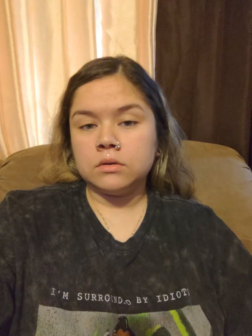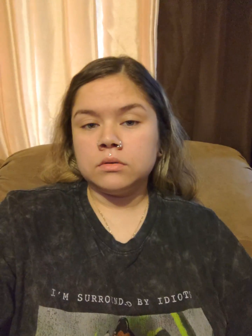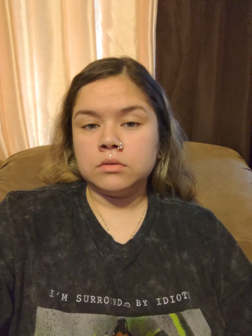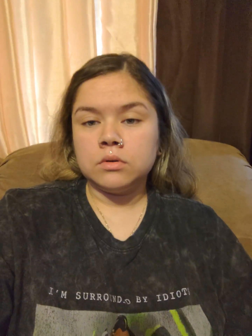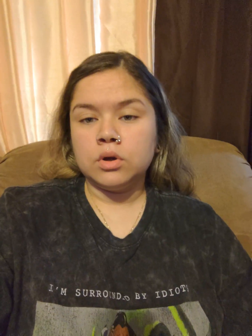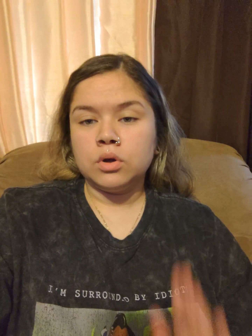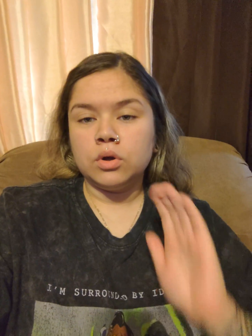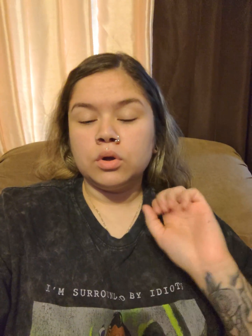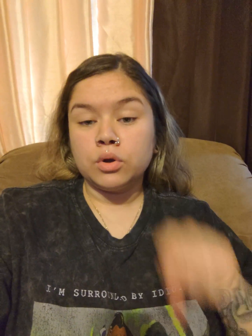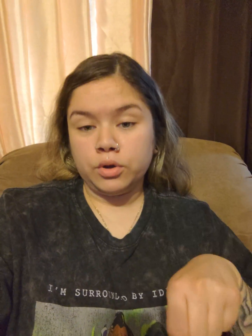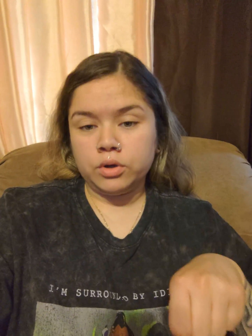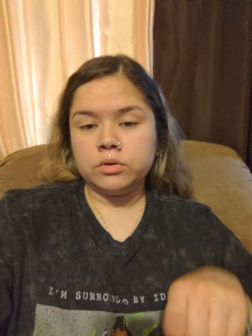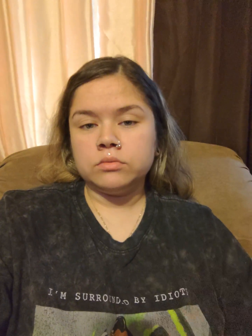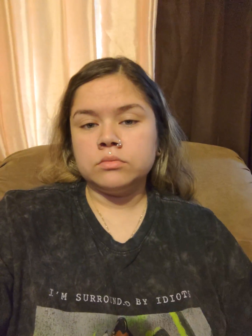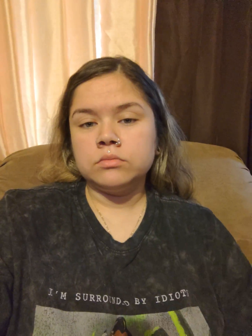could